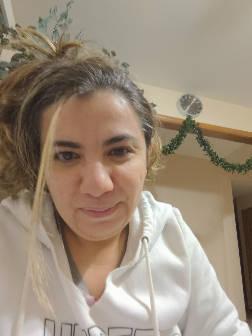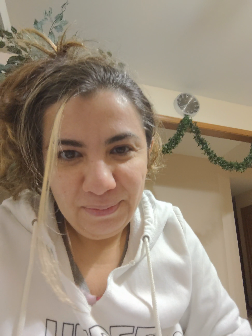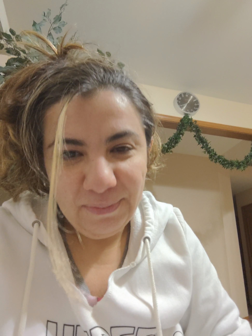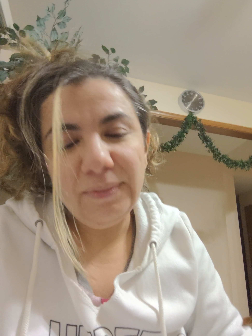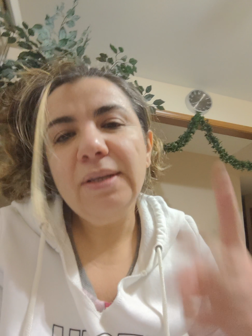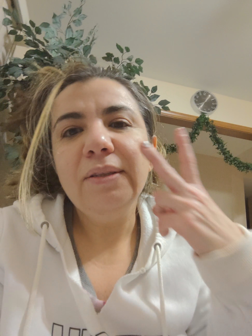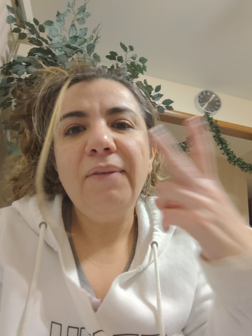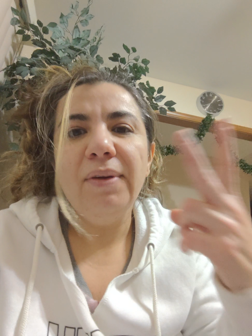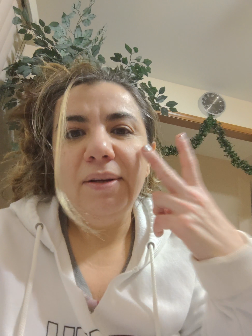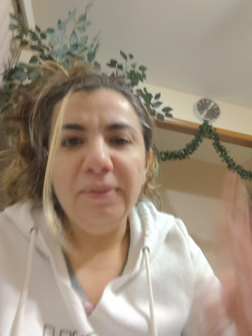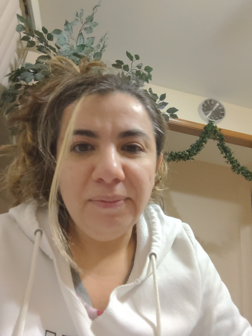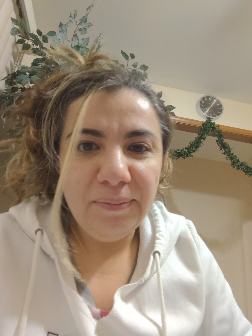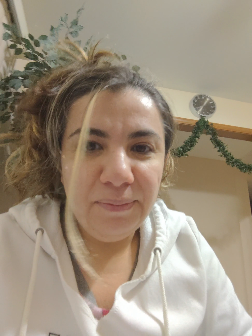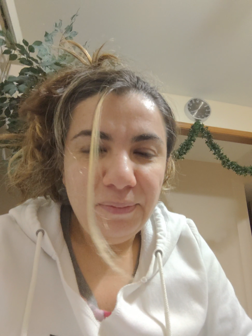see